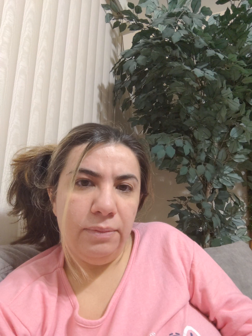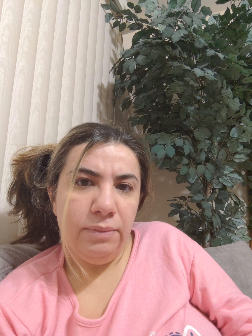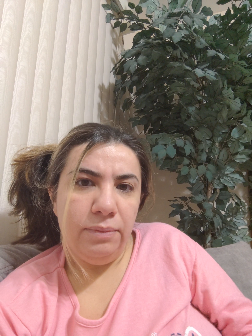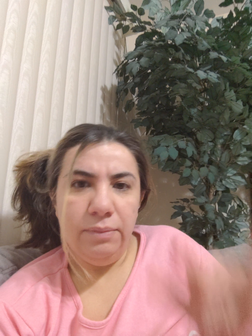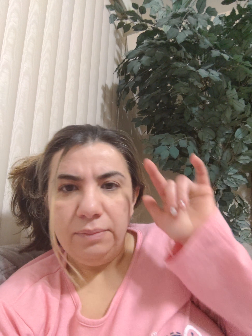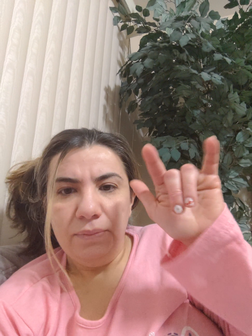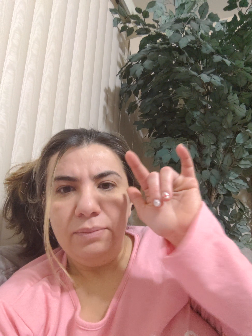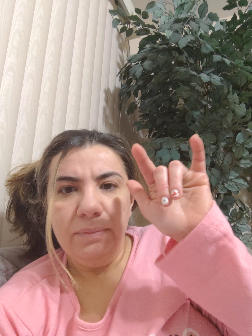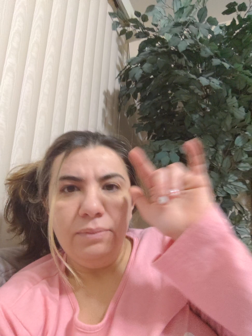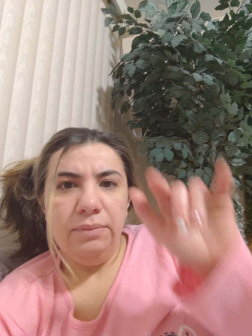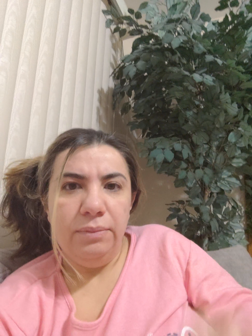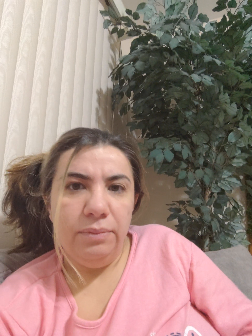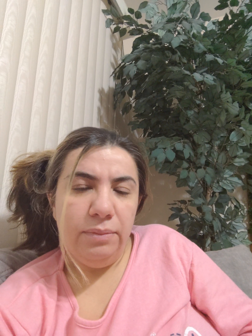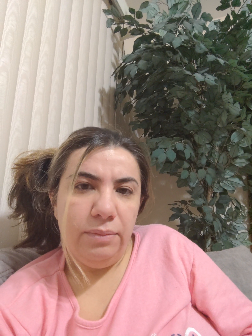airplane